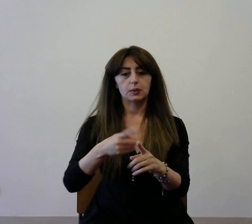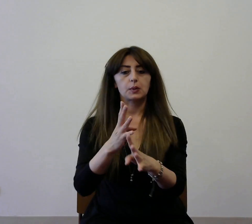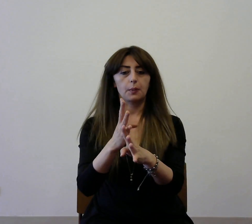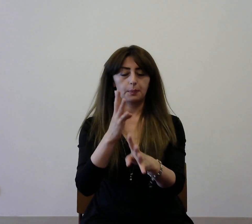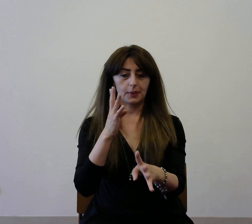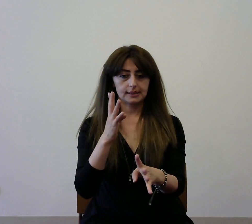növbə